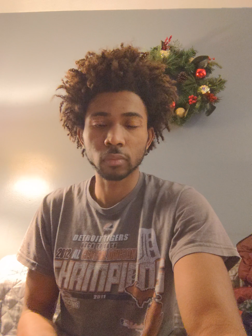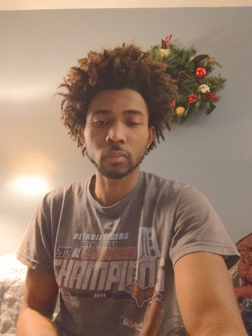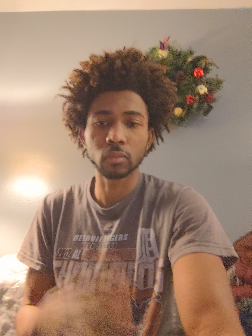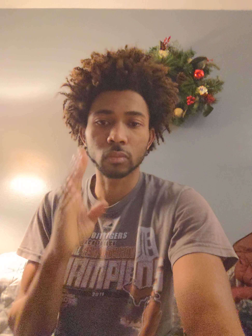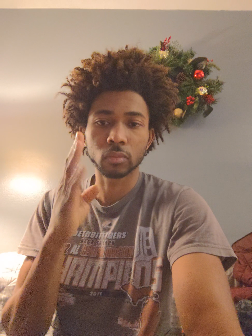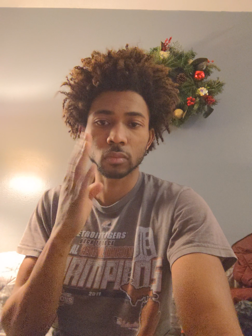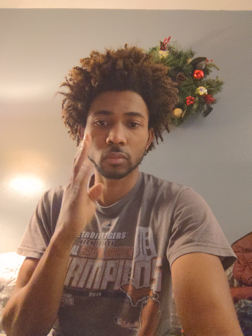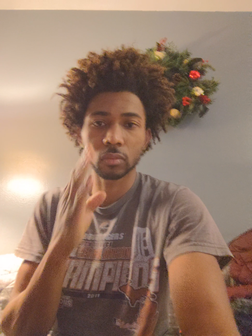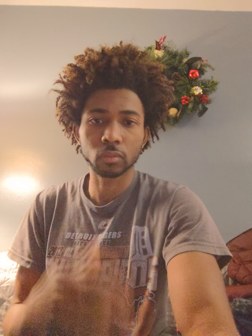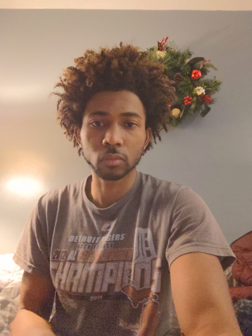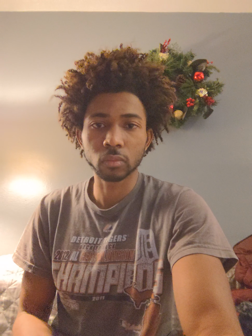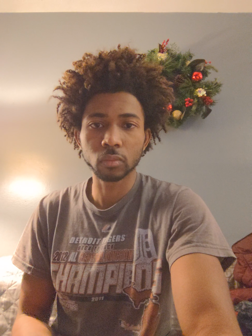blue